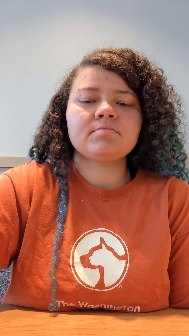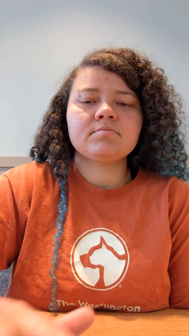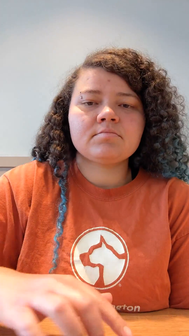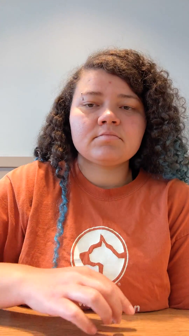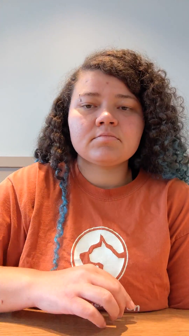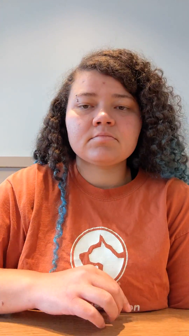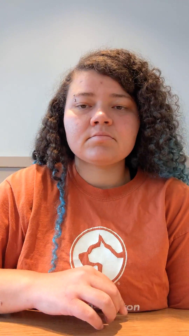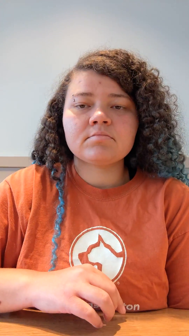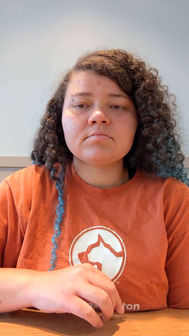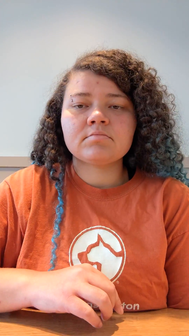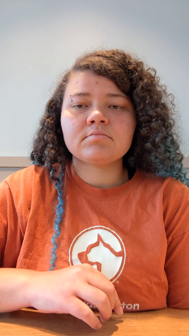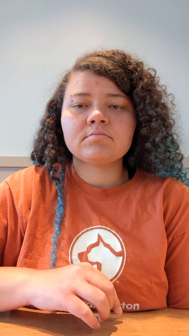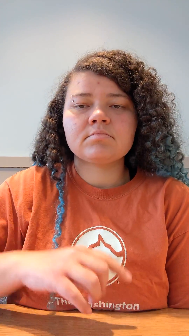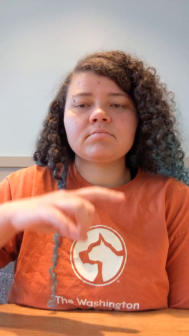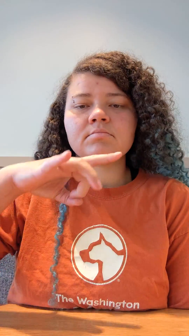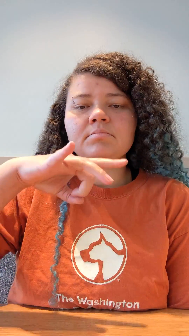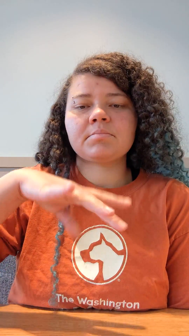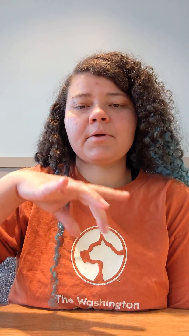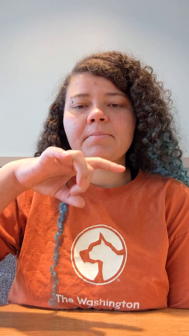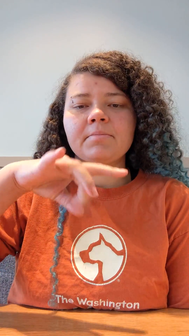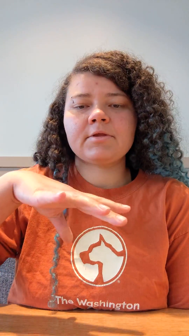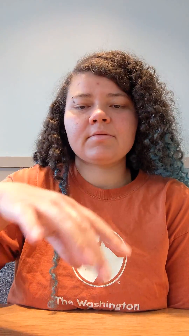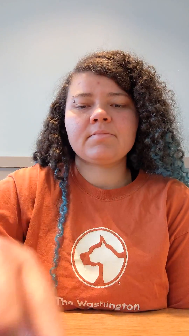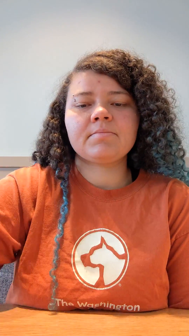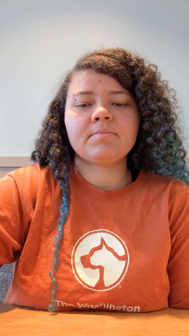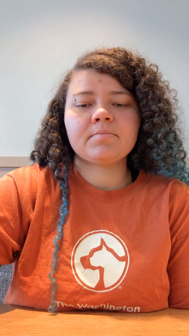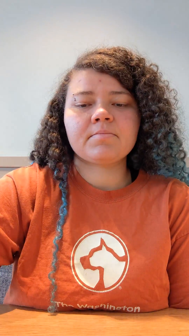pumpkin